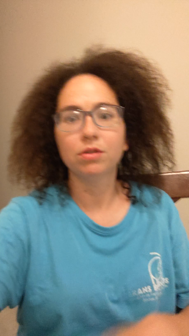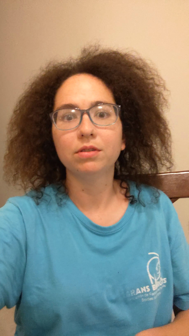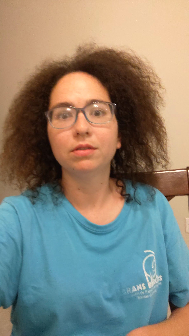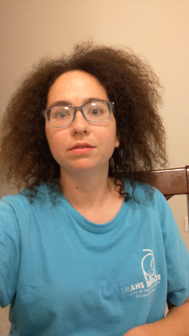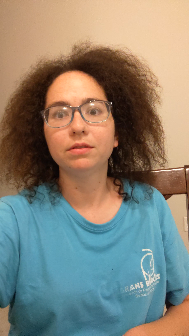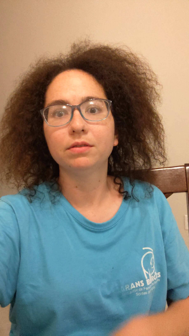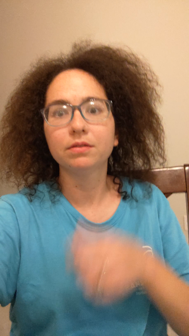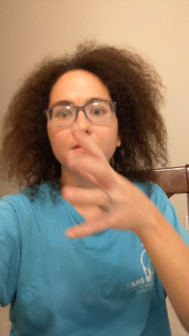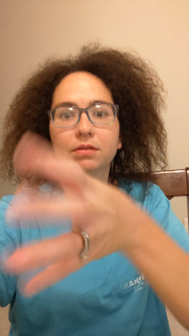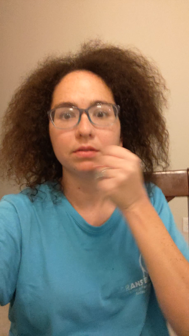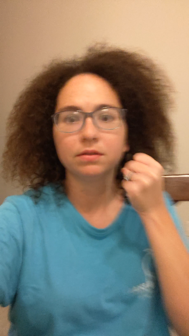get